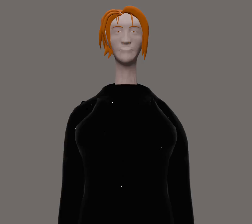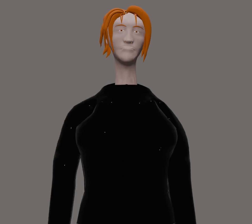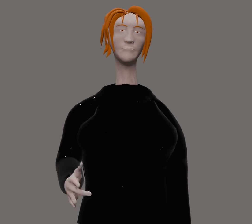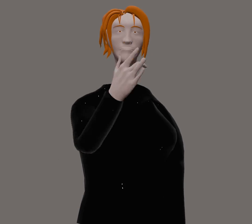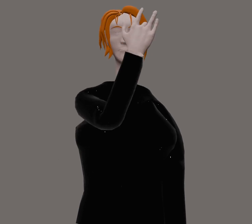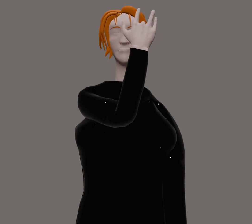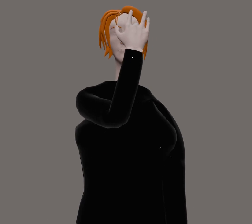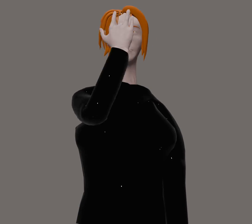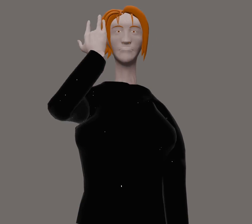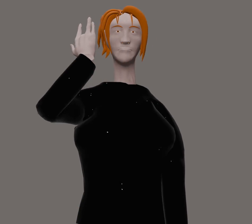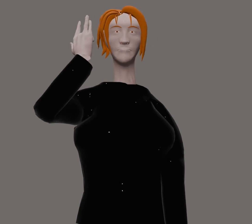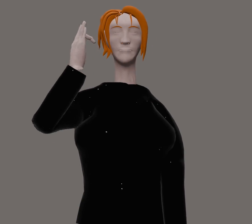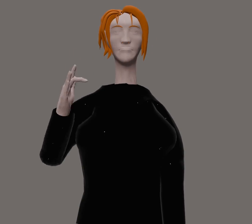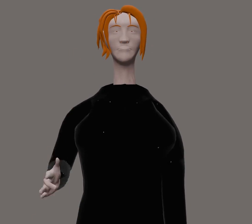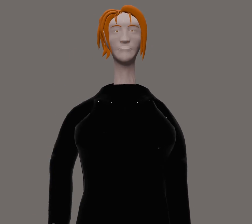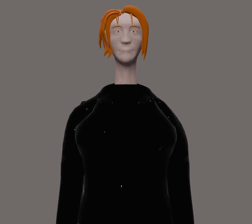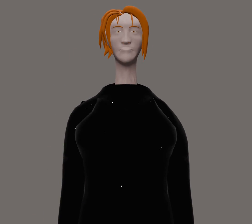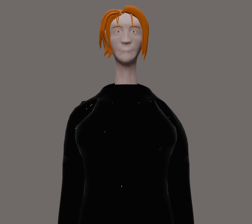Blankminded